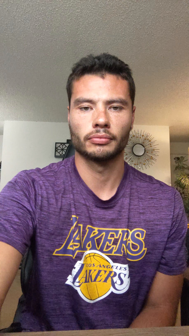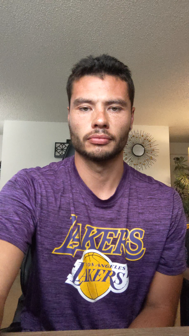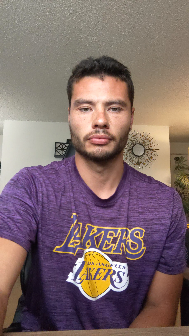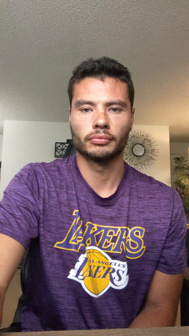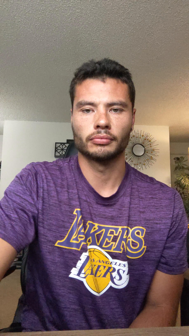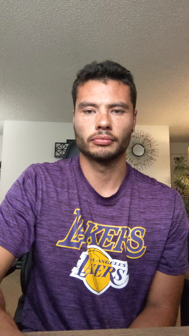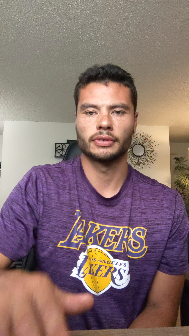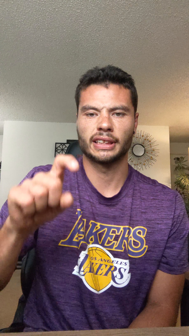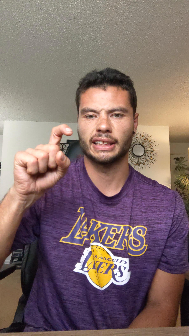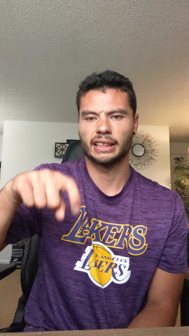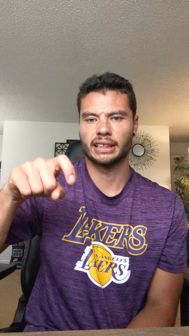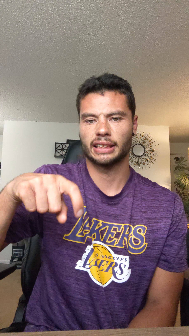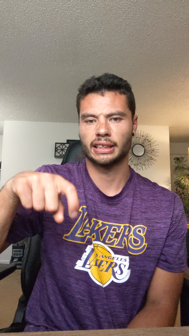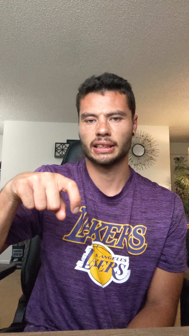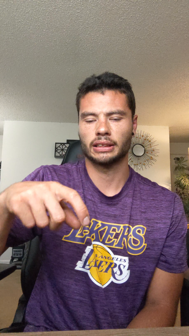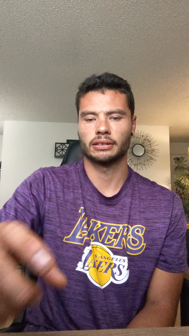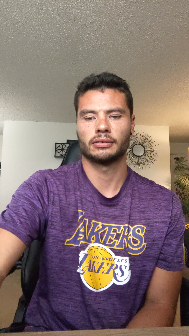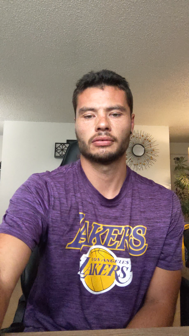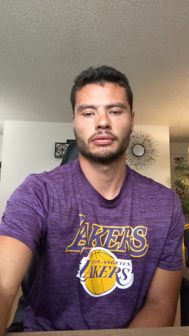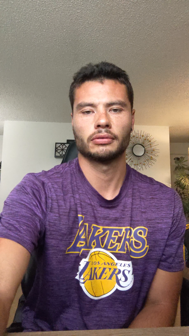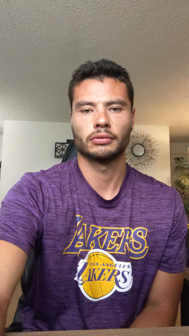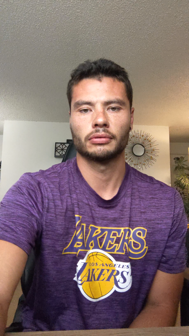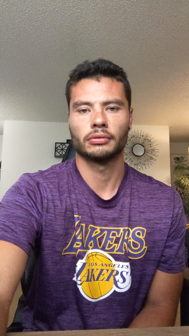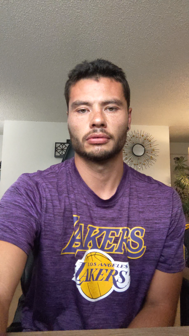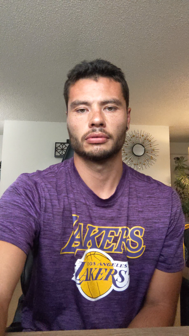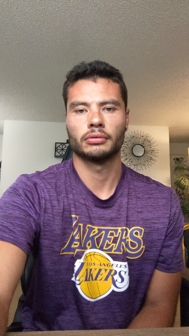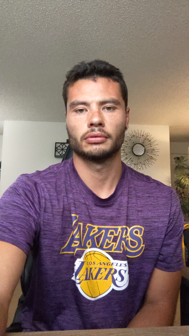need